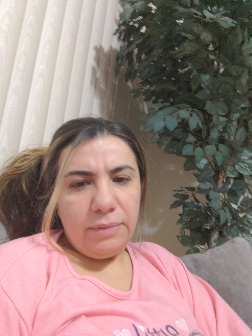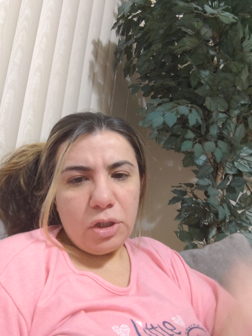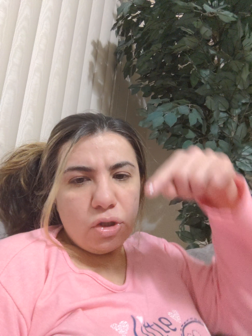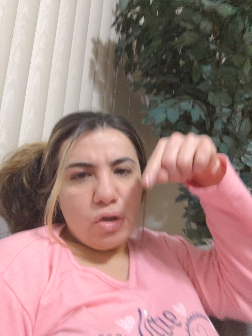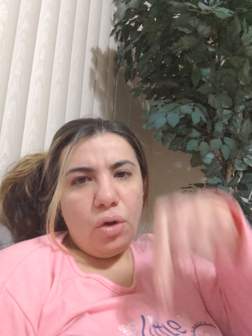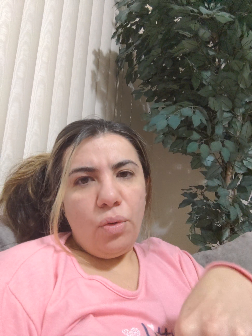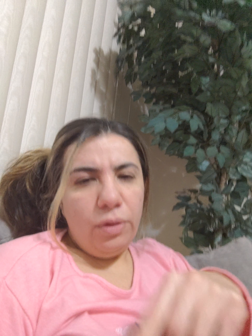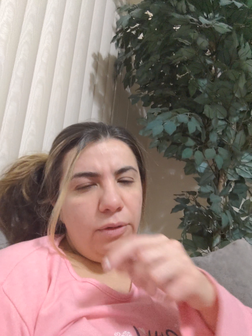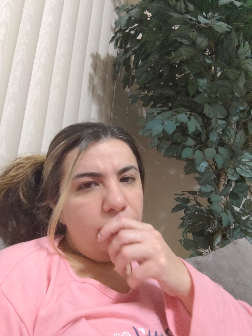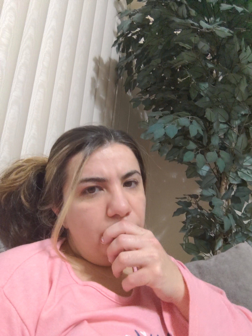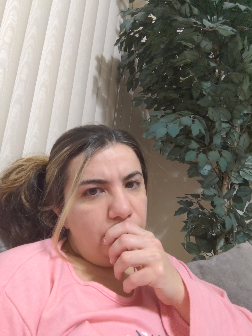down